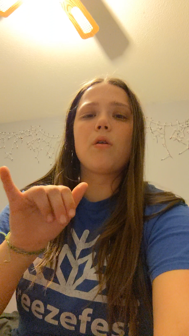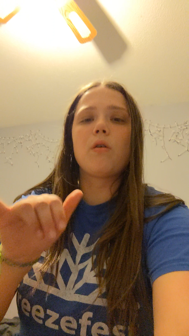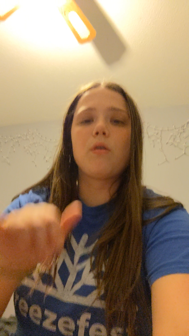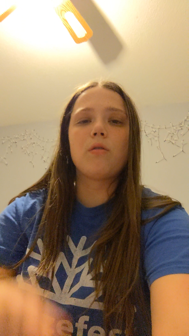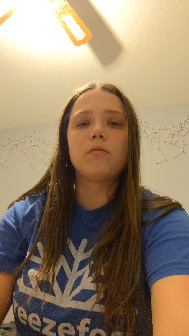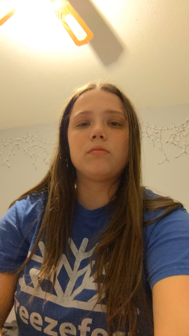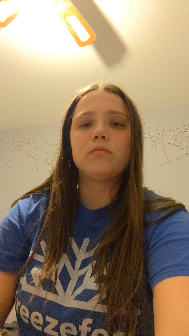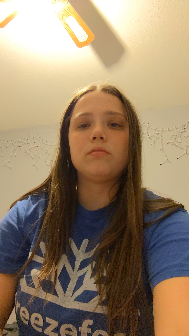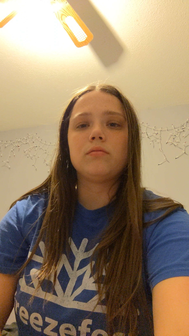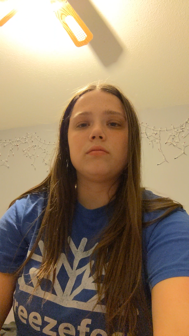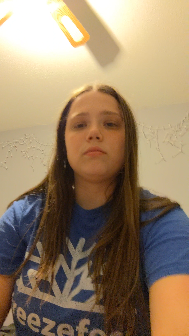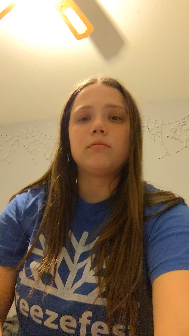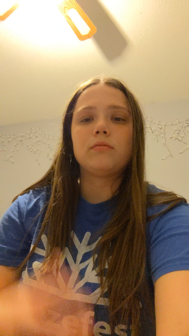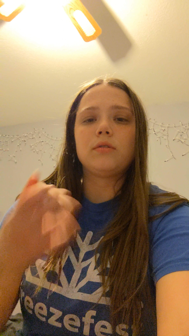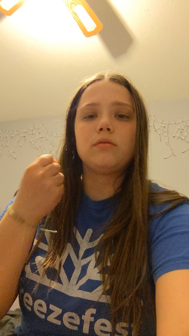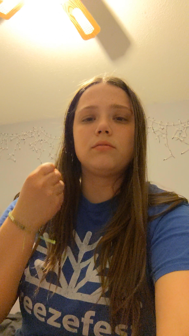get